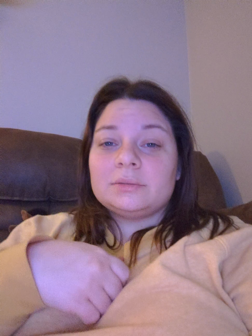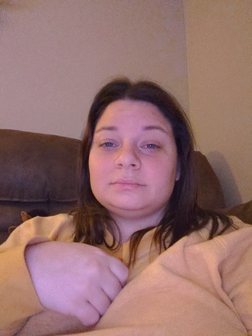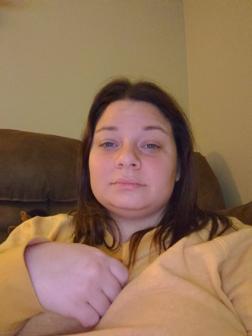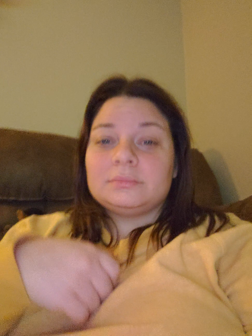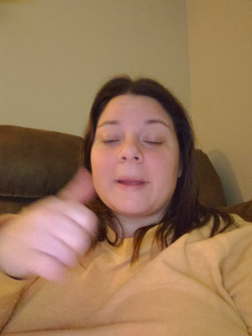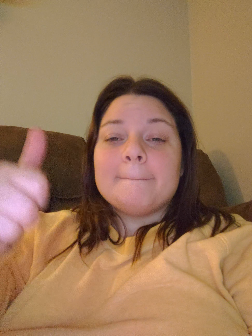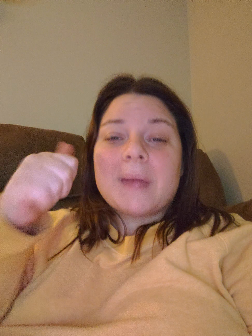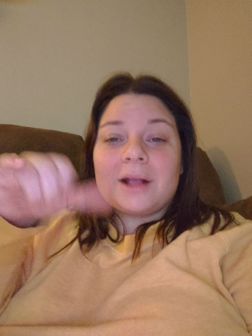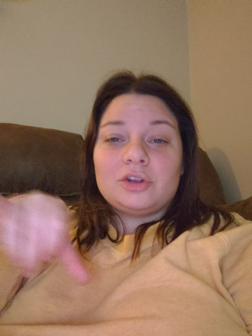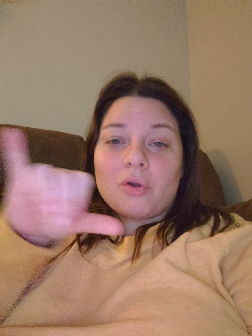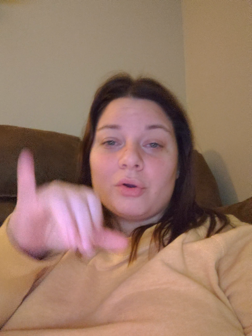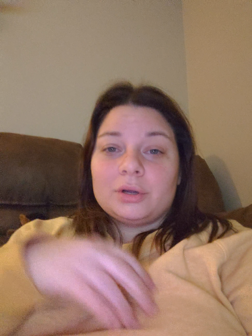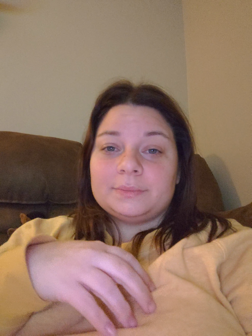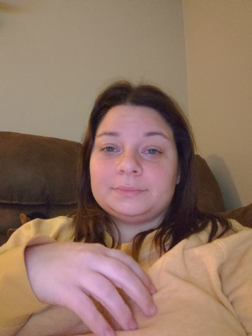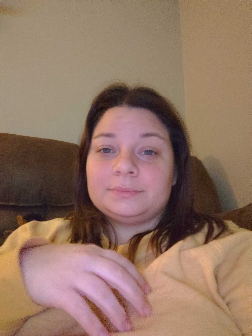backyard